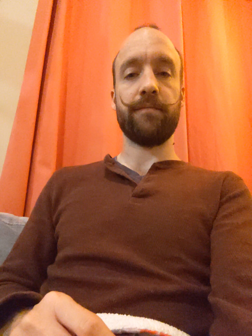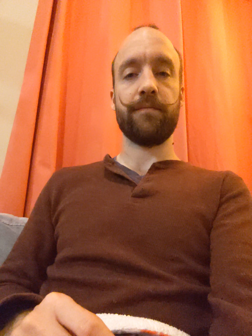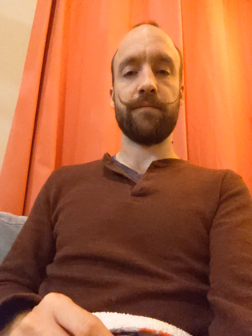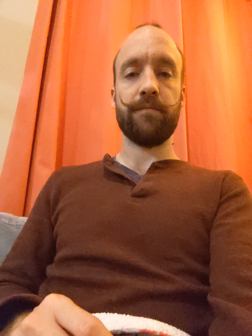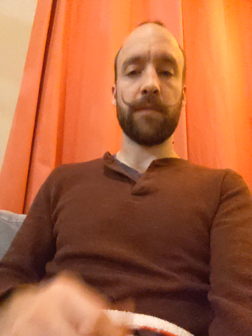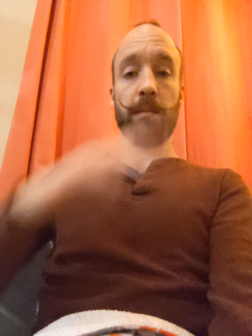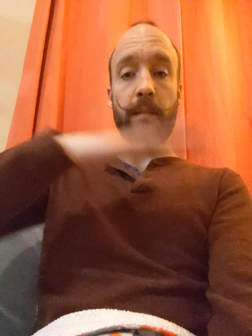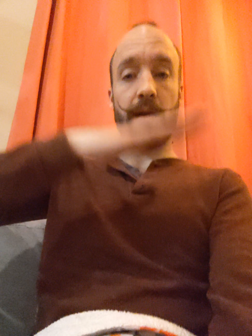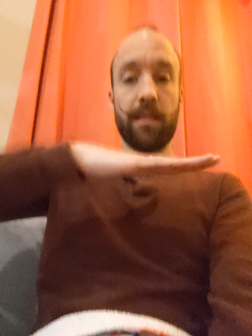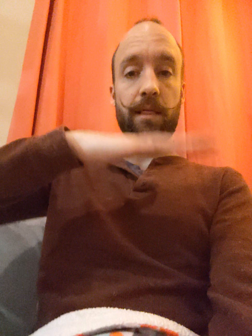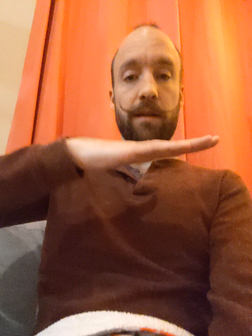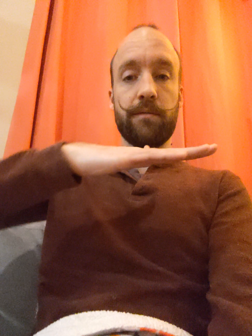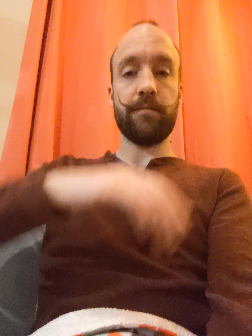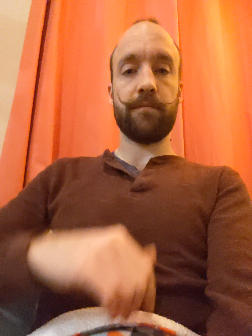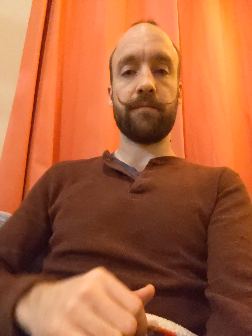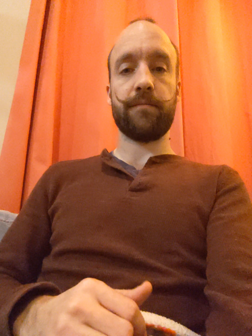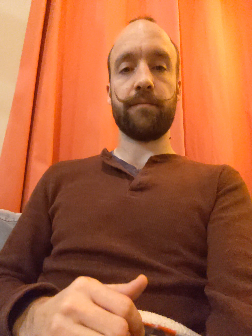table